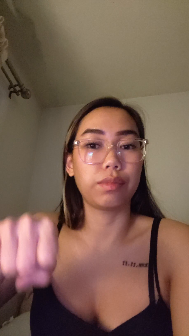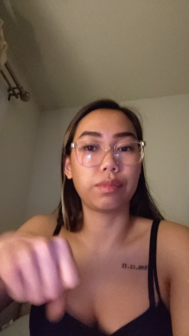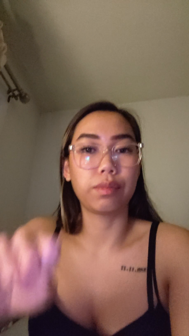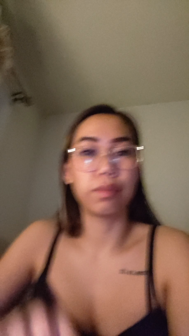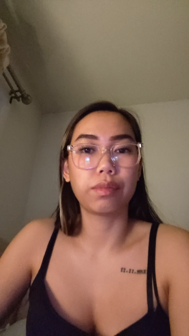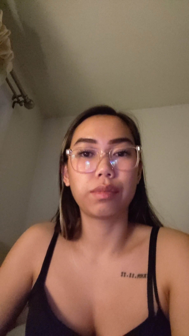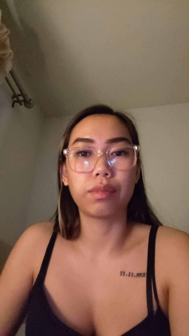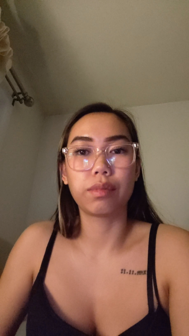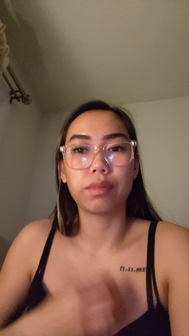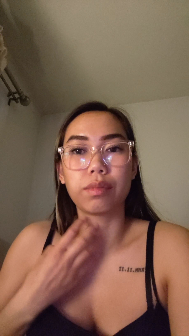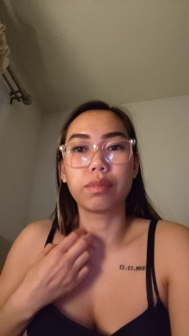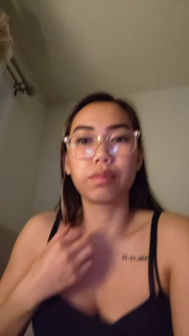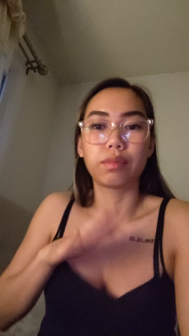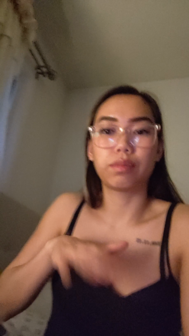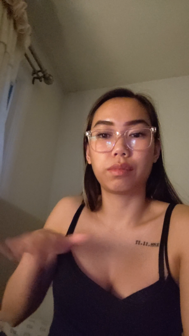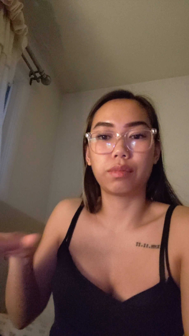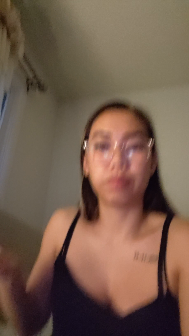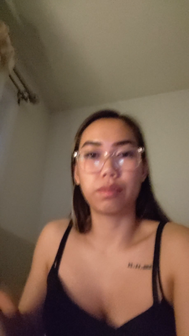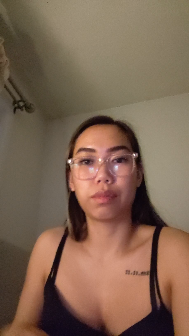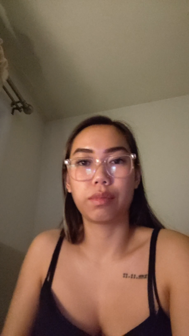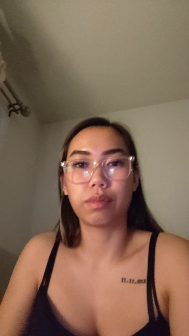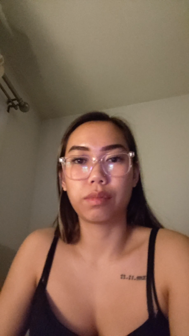children